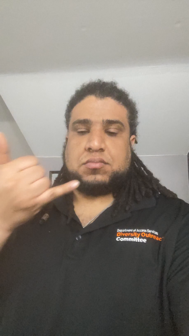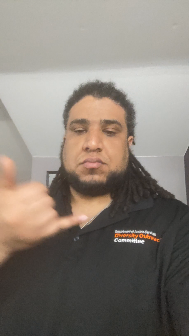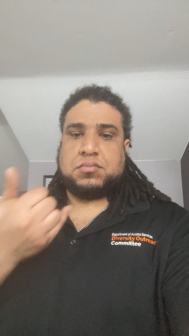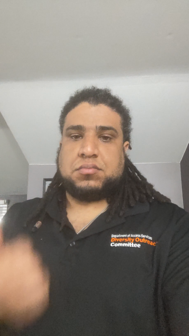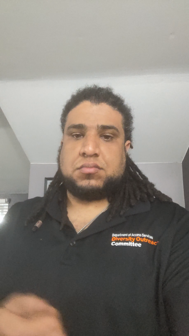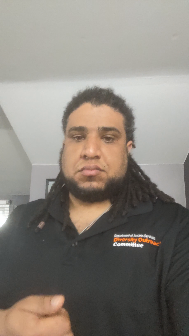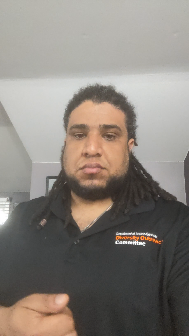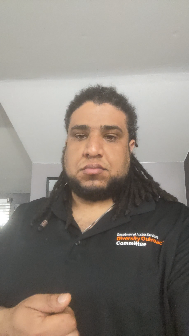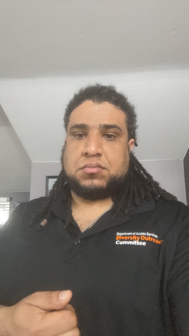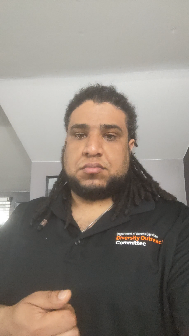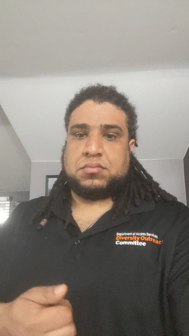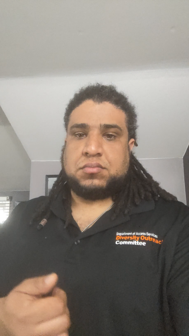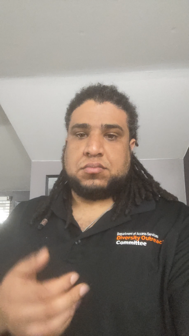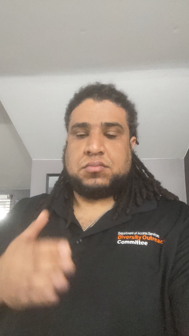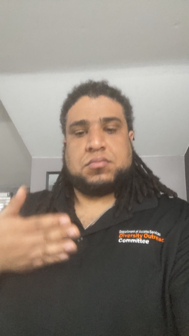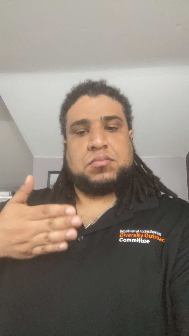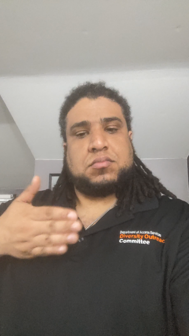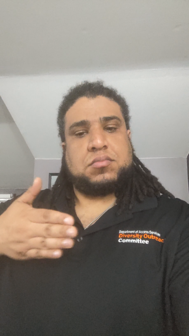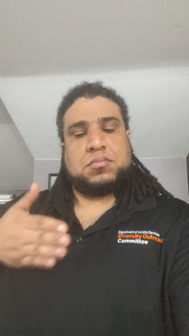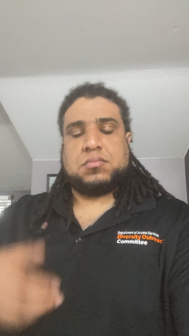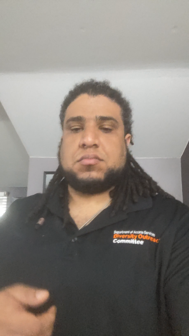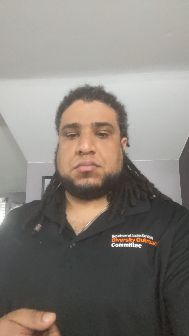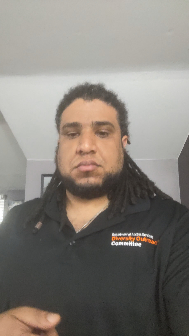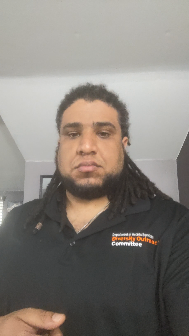cook